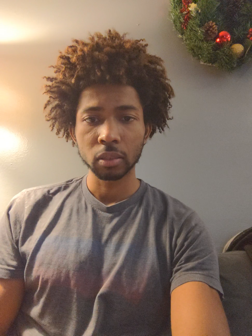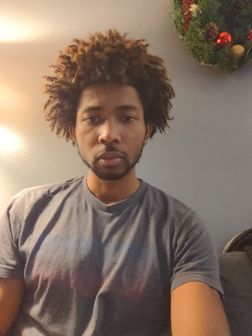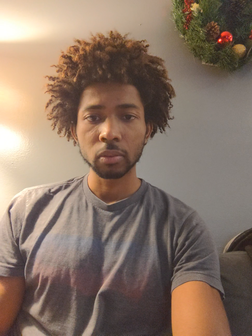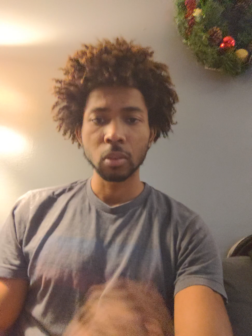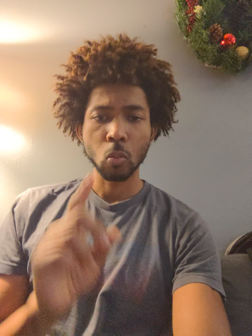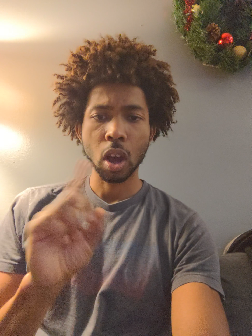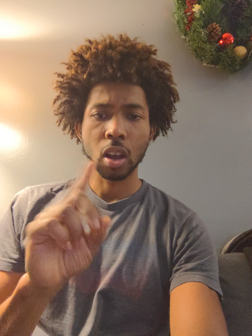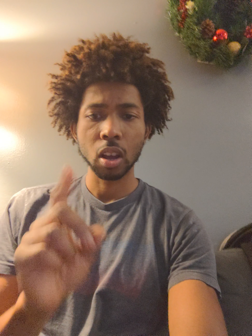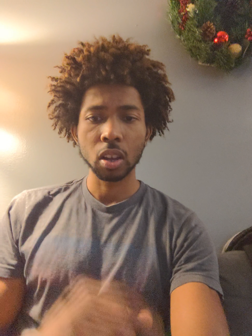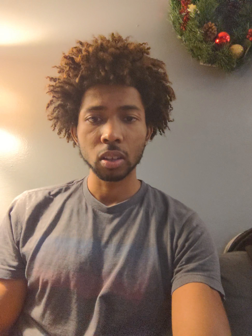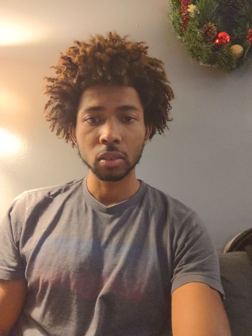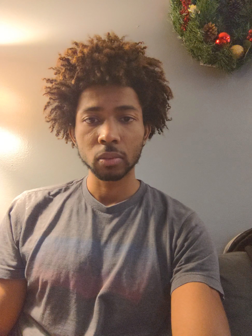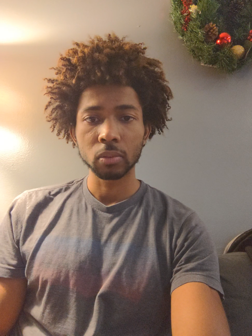where